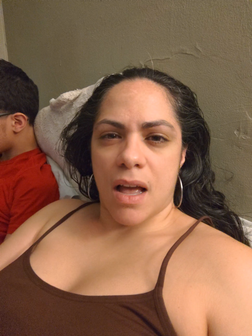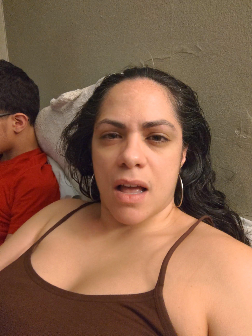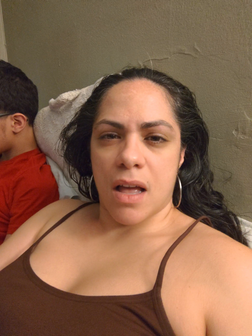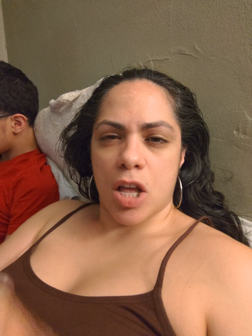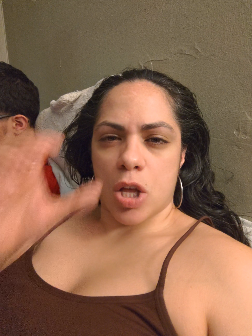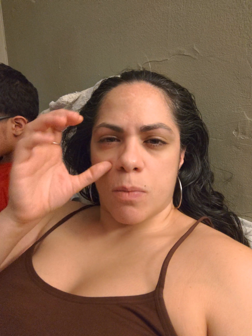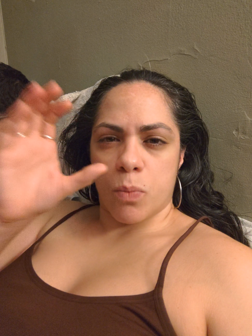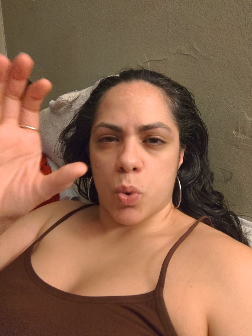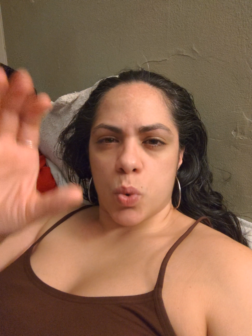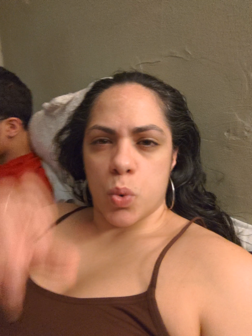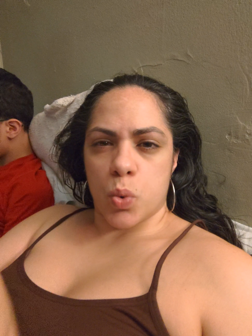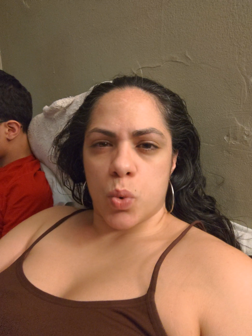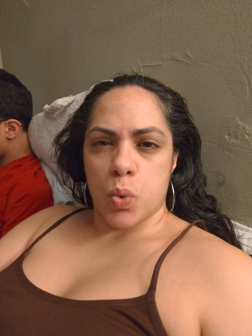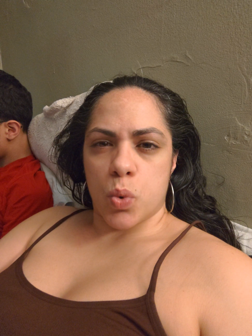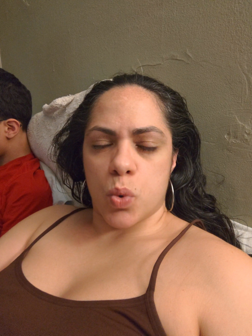moon